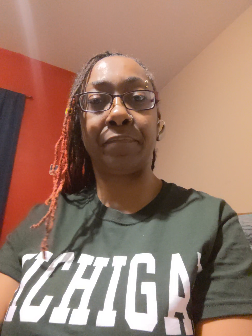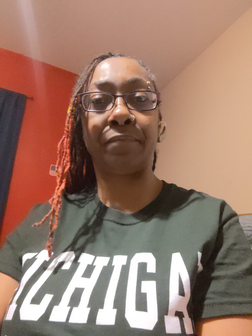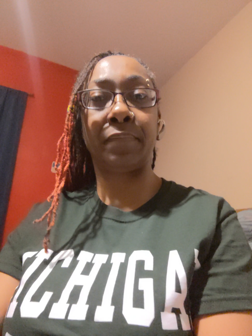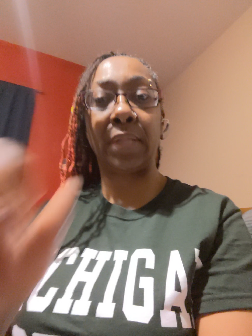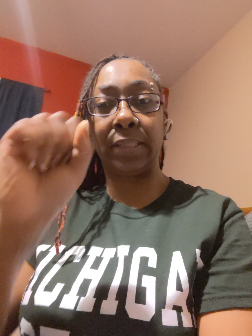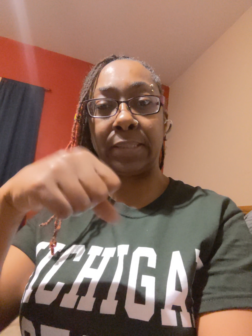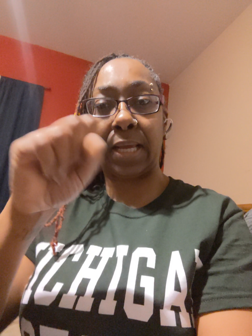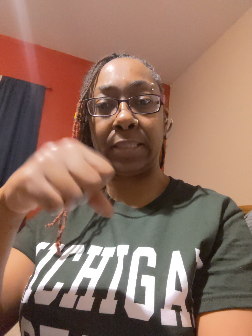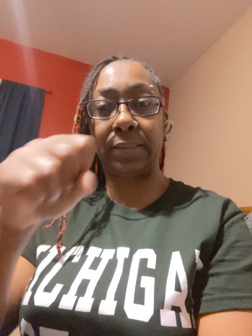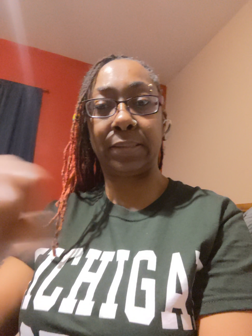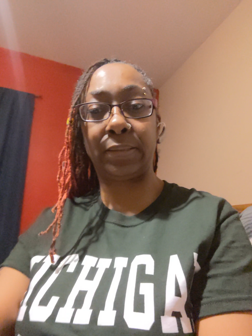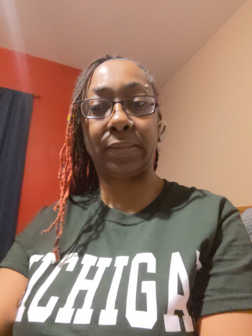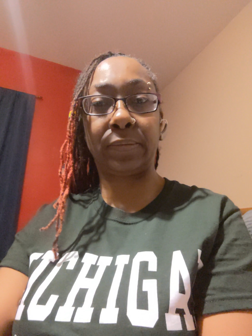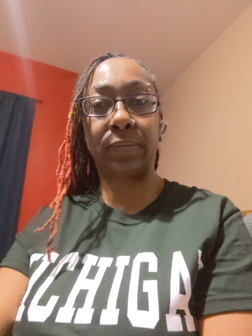yes